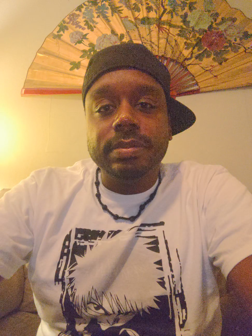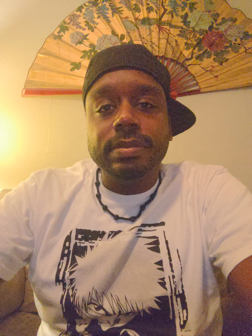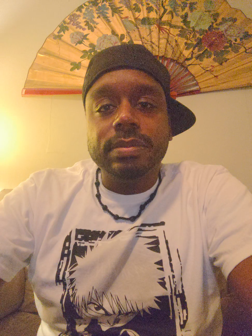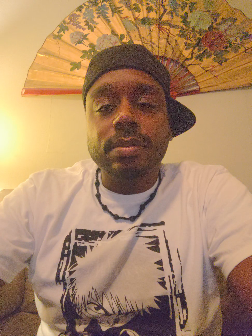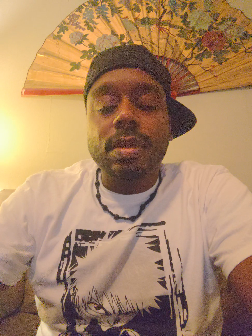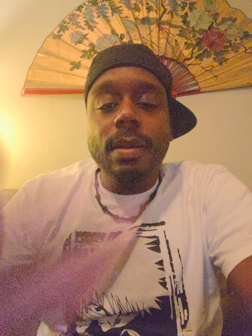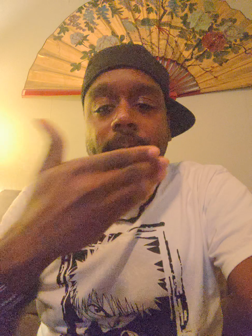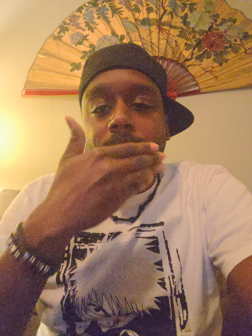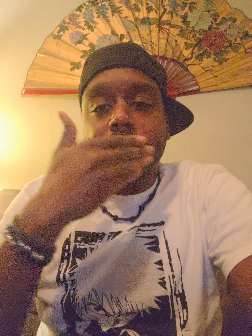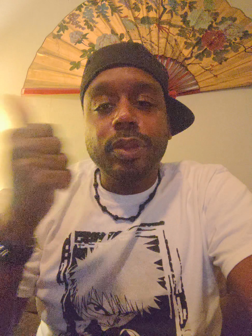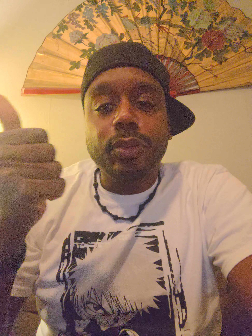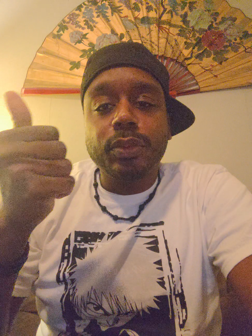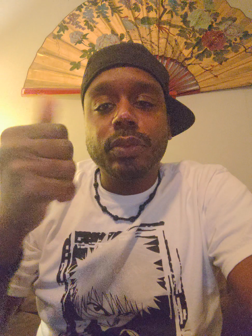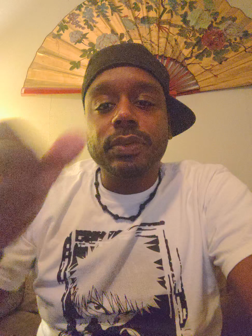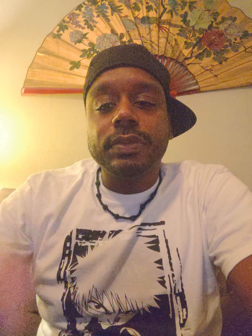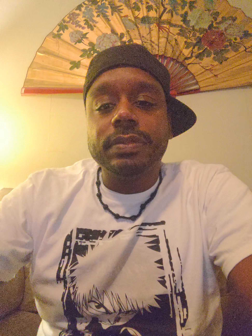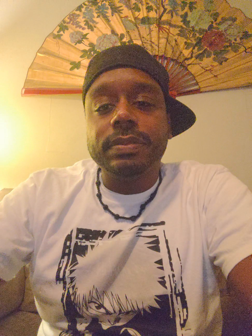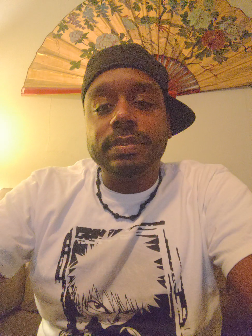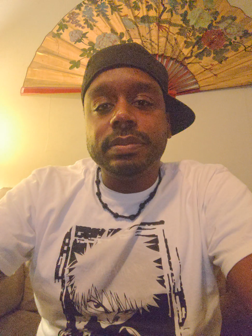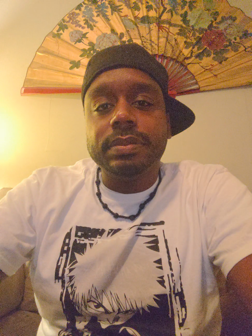better